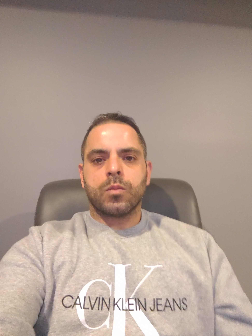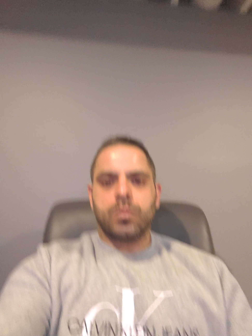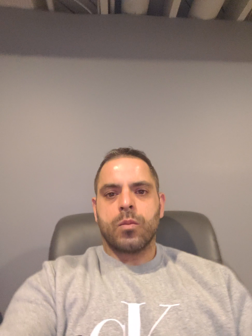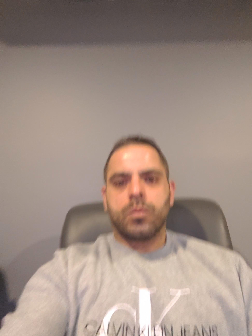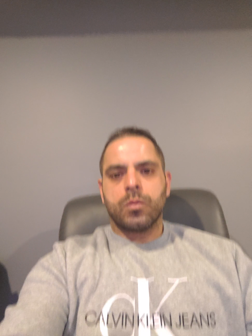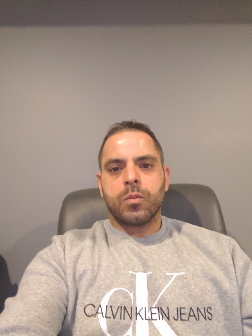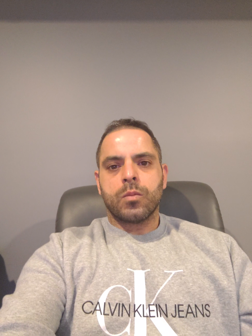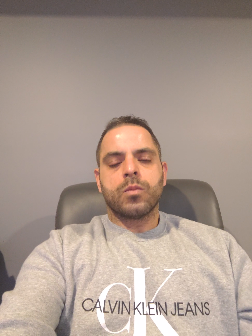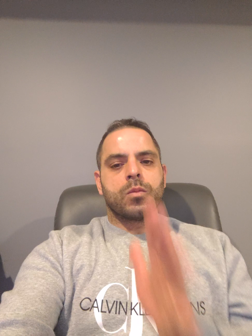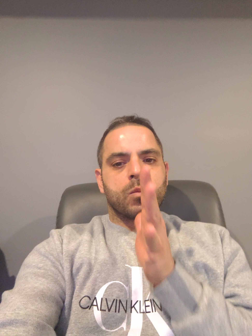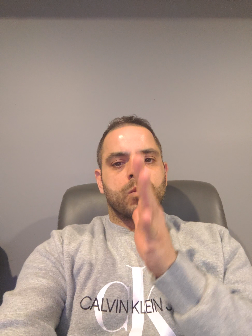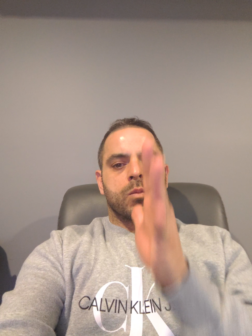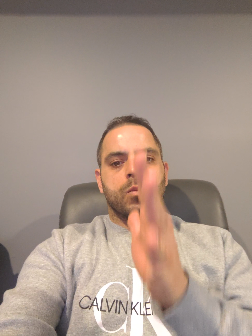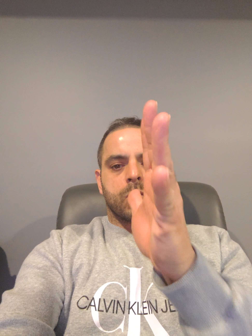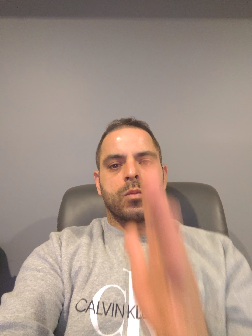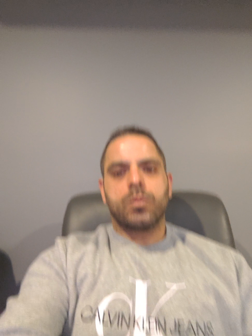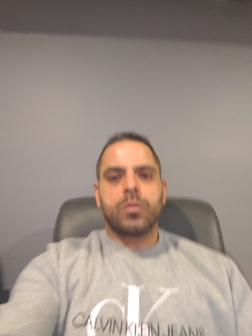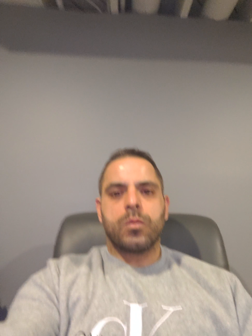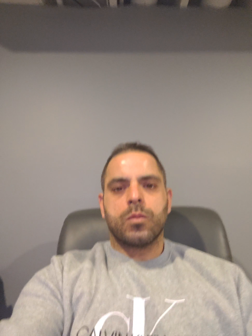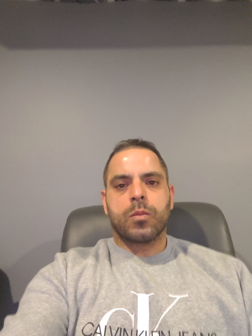grandma